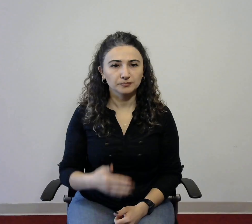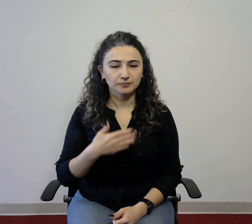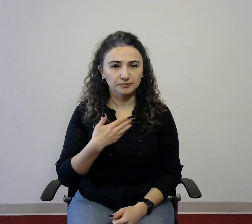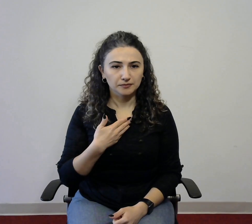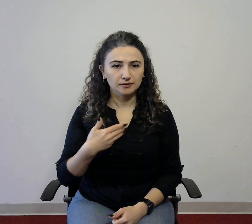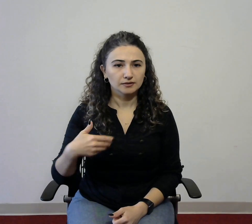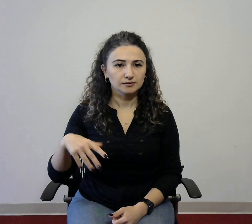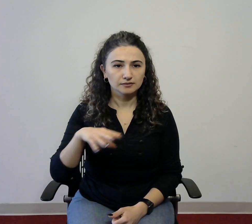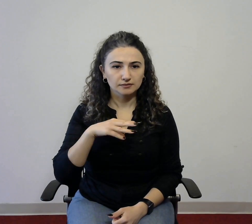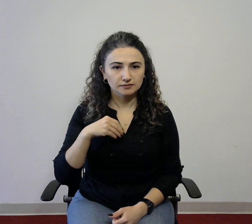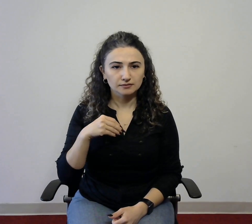biz